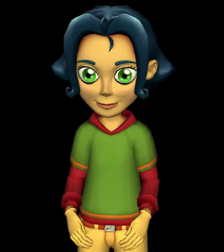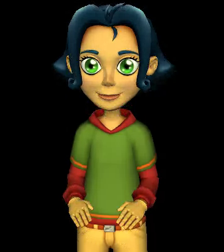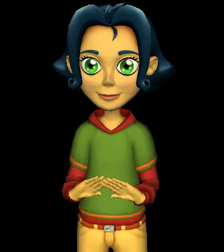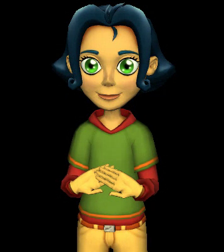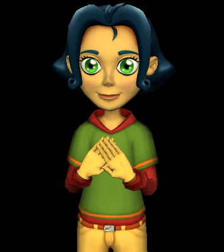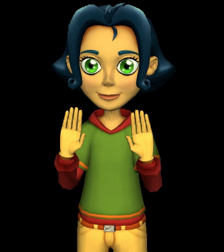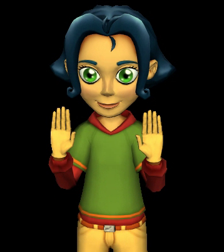سماء